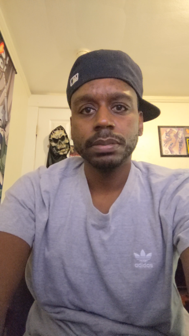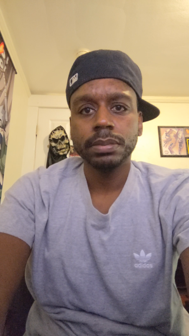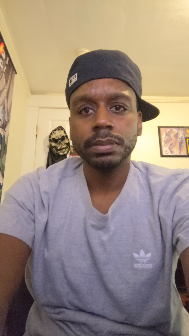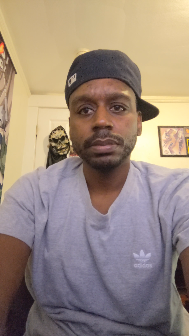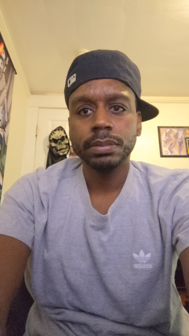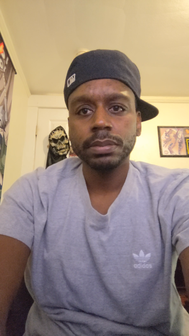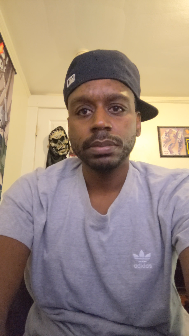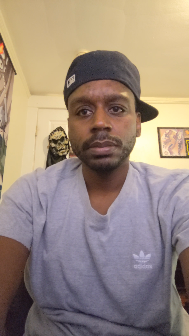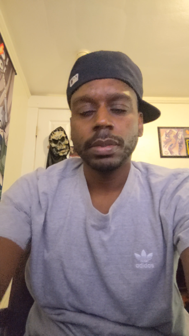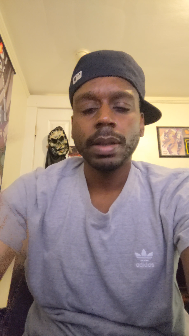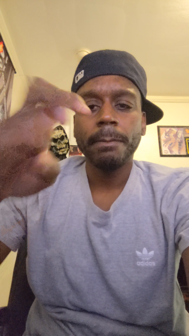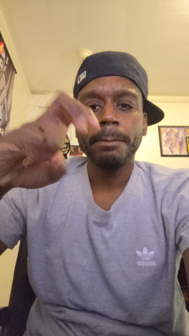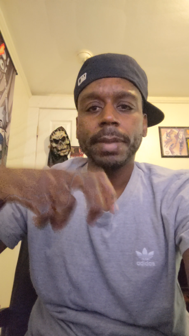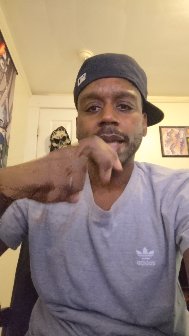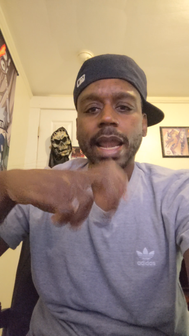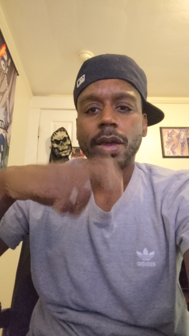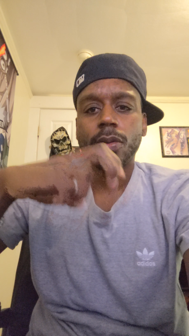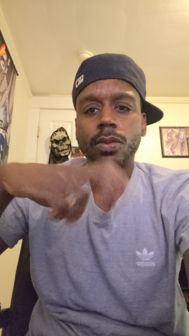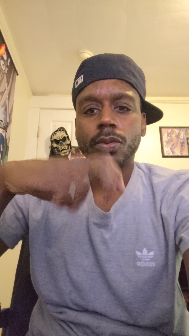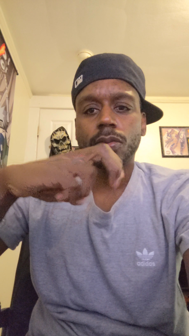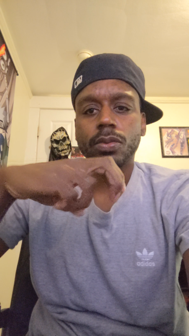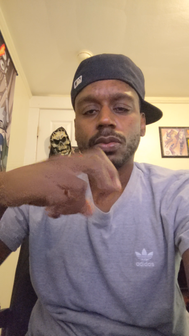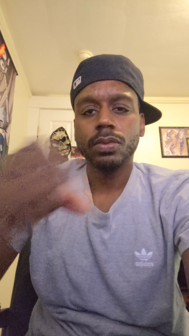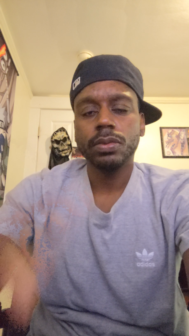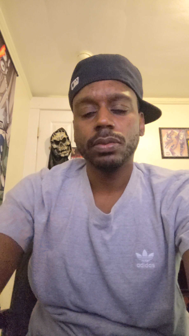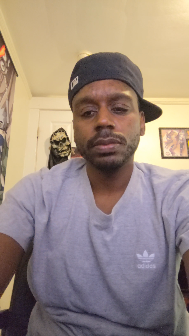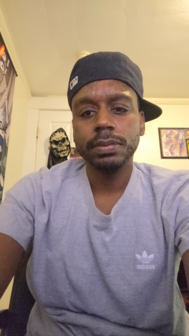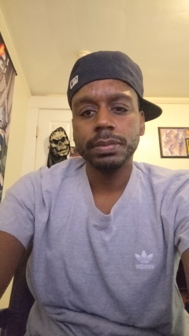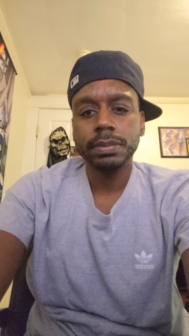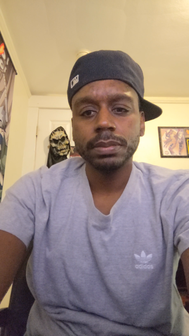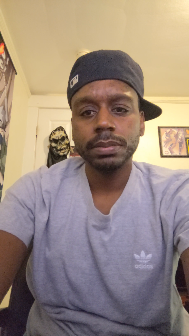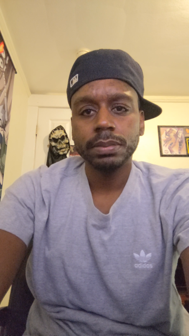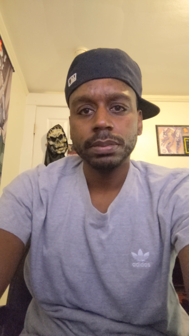potato